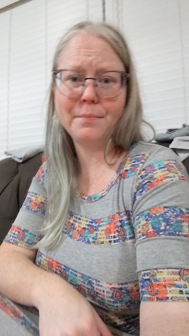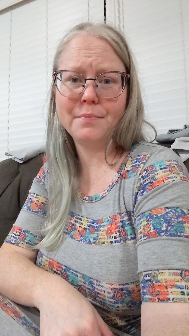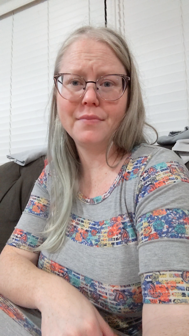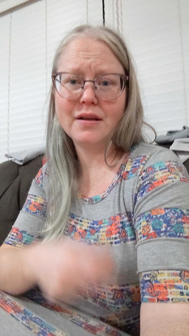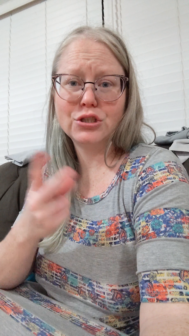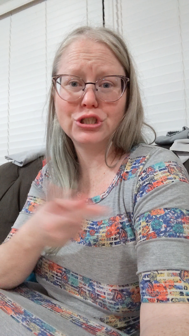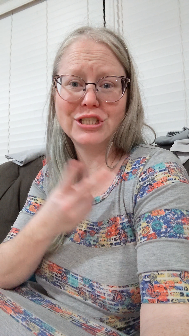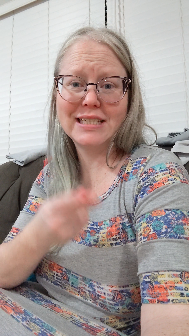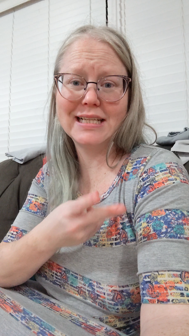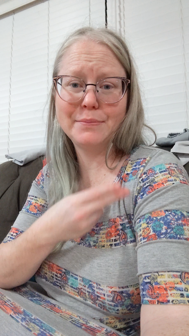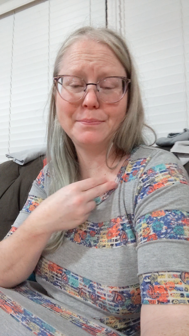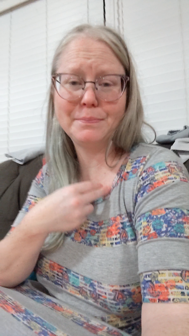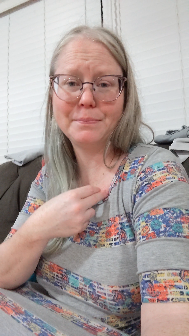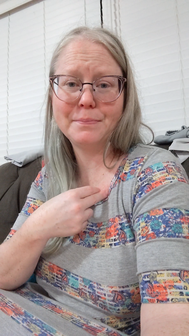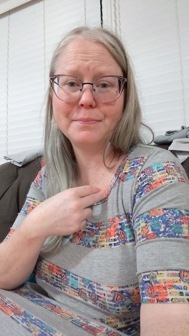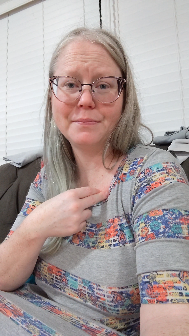sheep